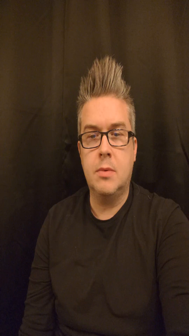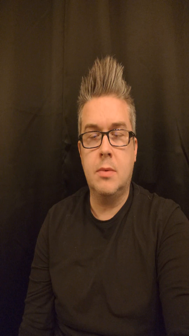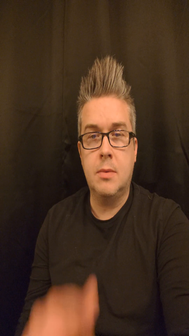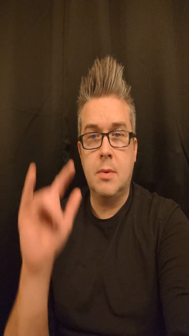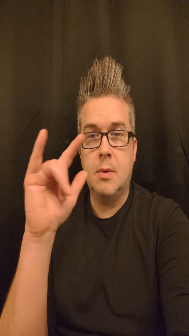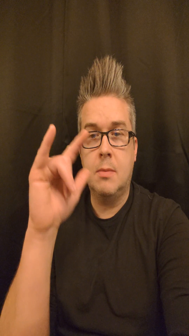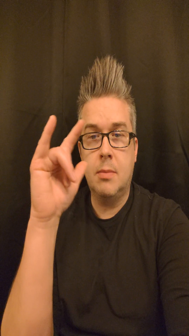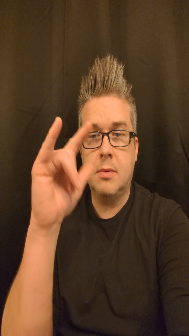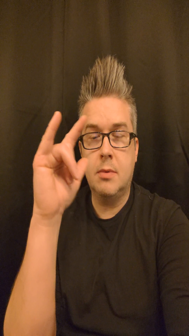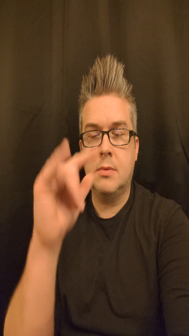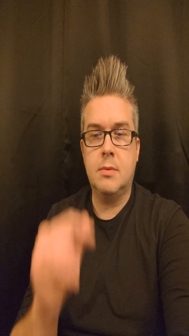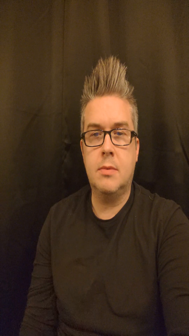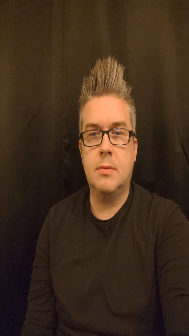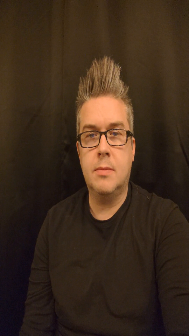airplane